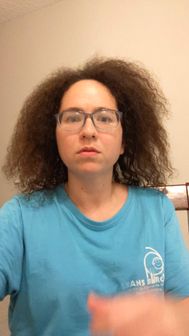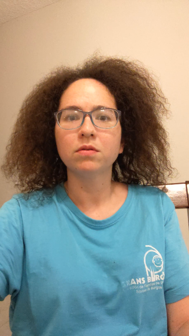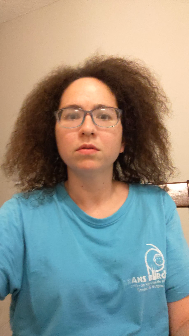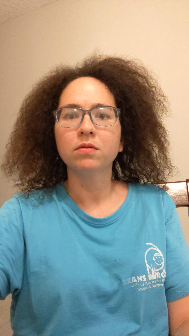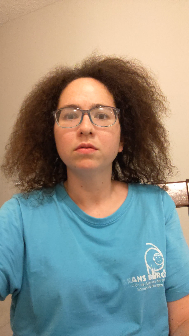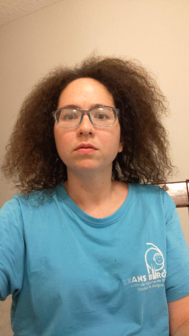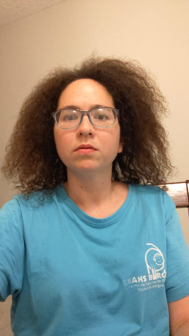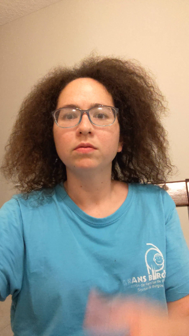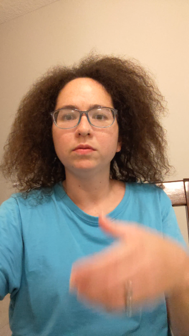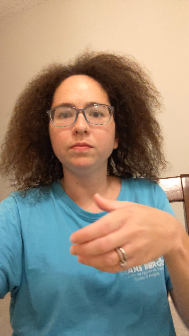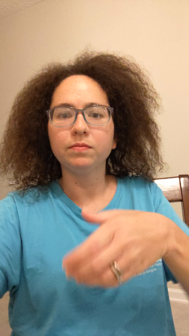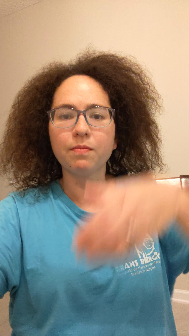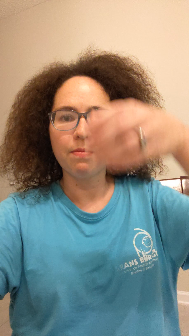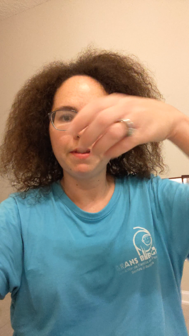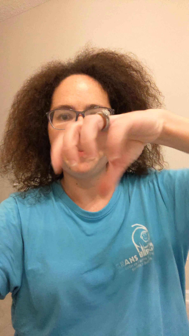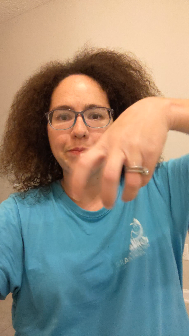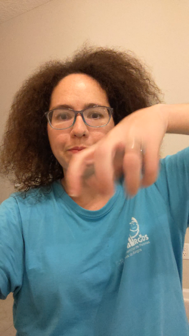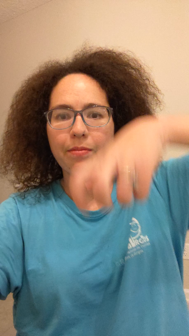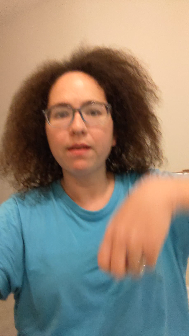jar